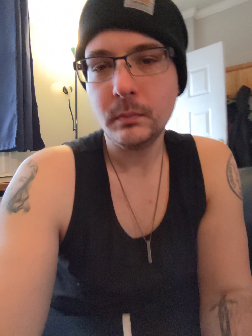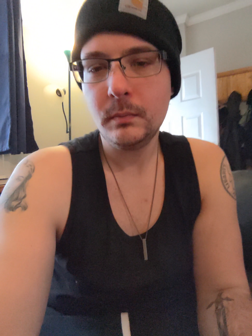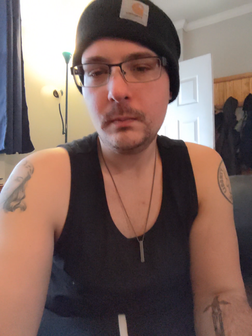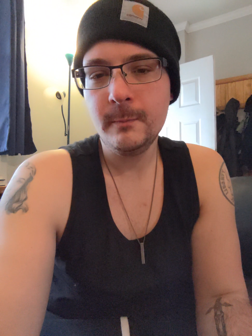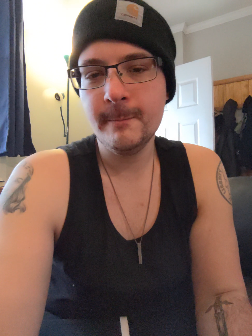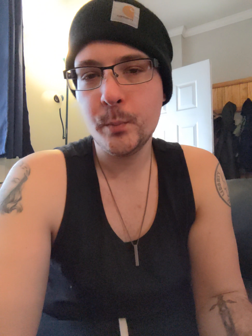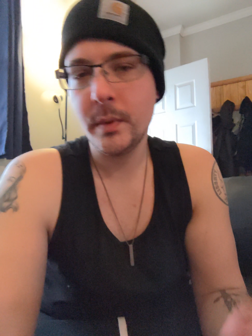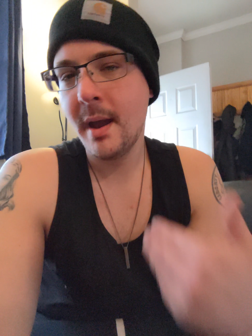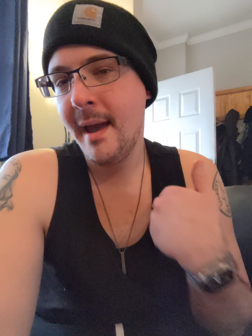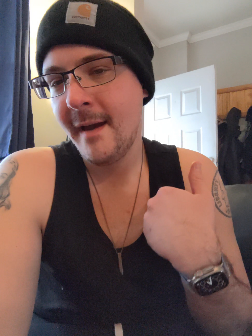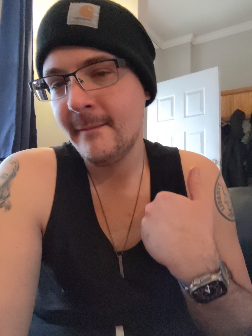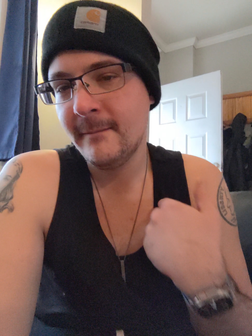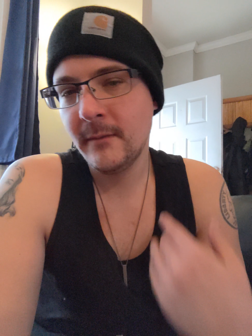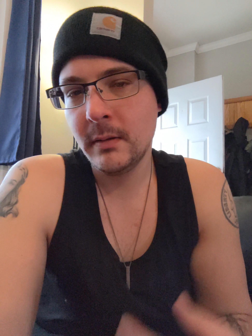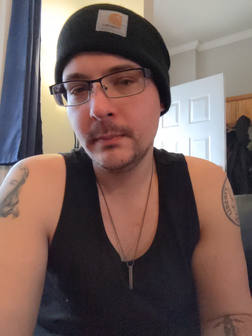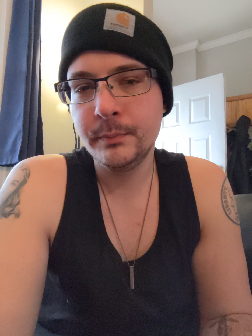have